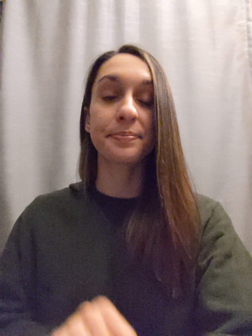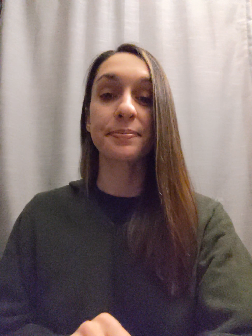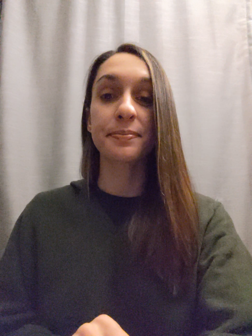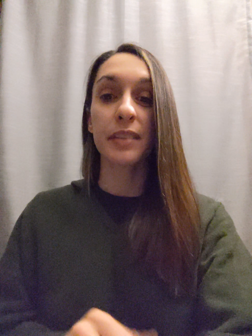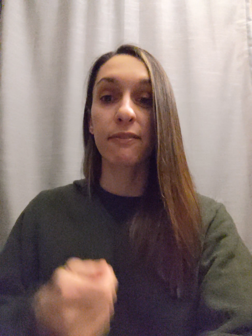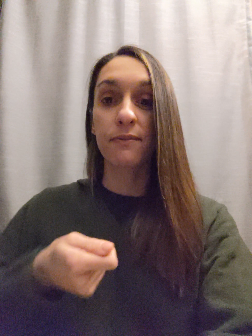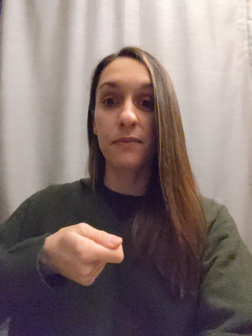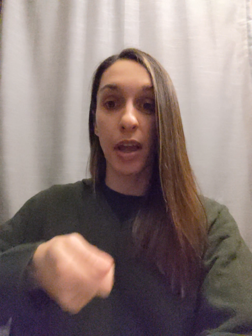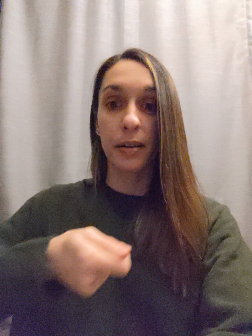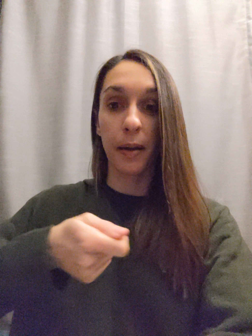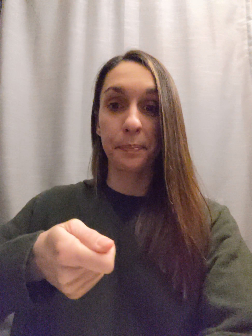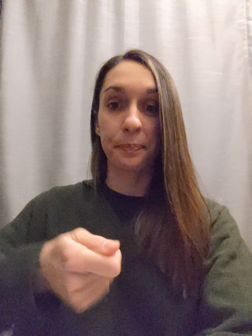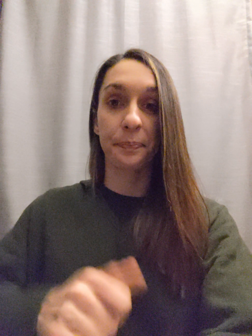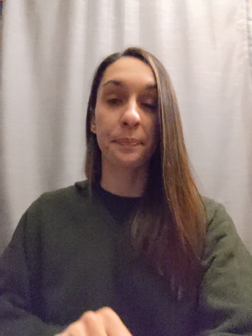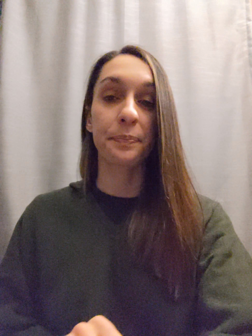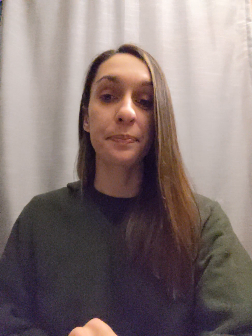vacuum